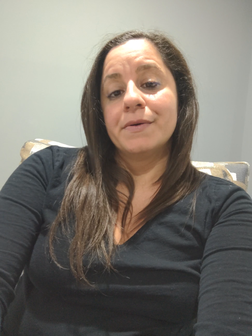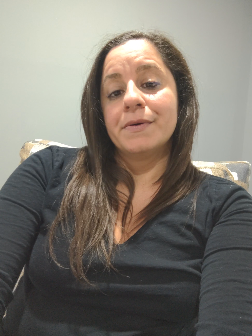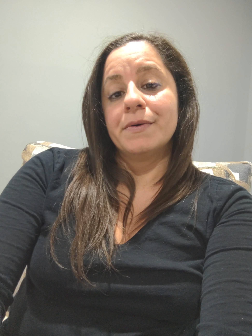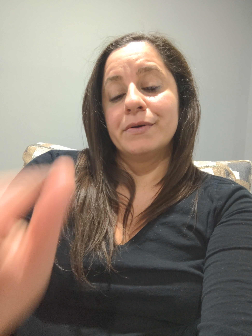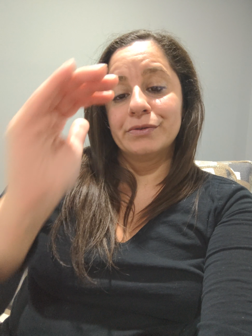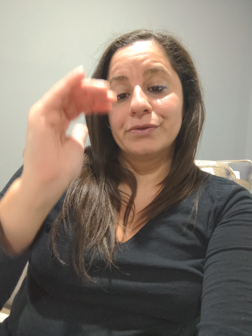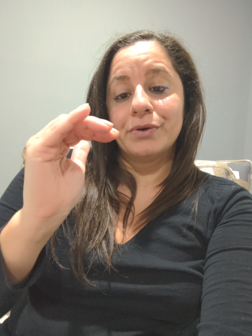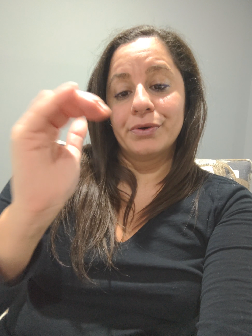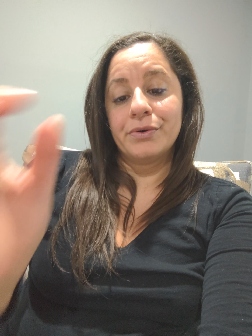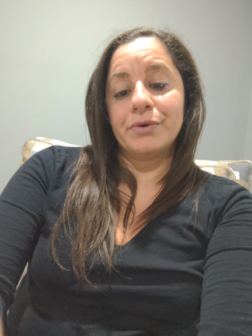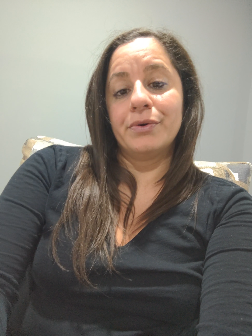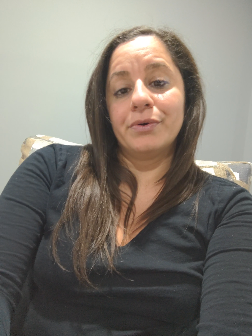child